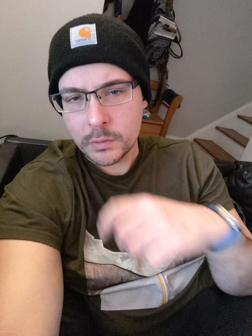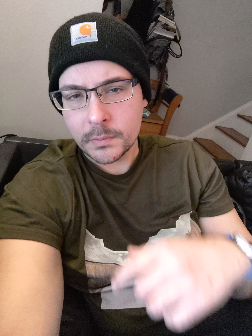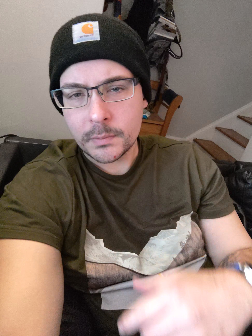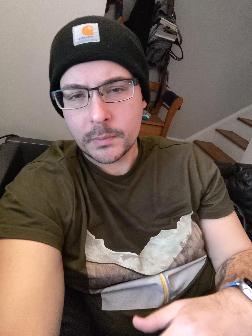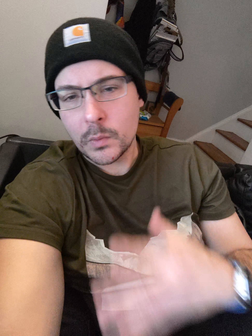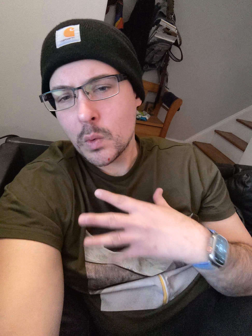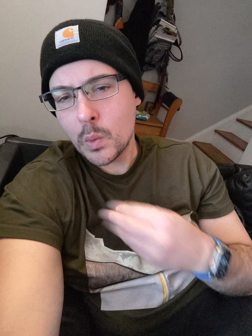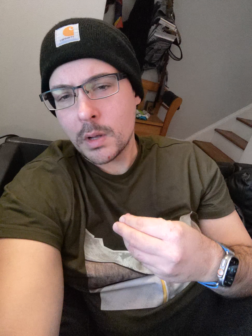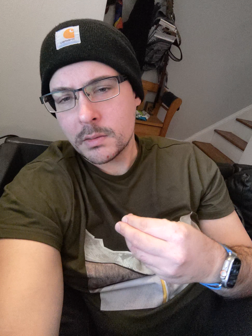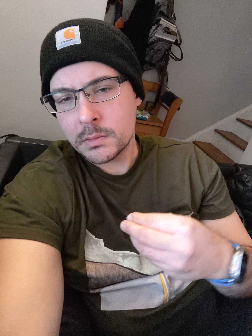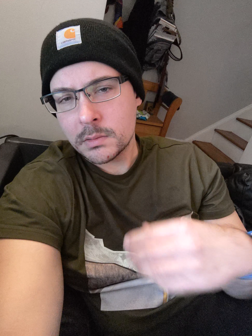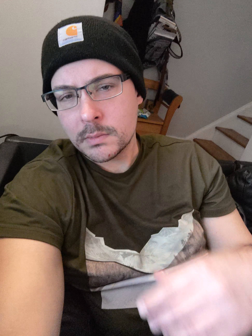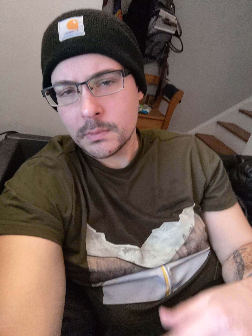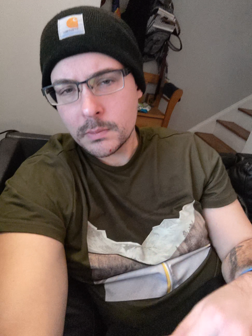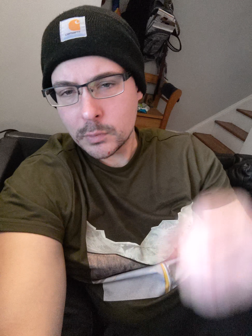white